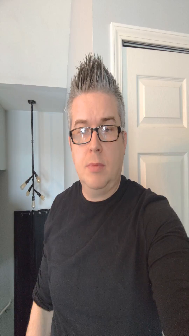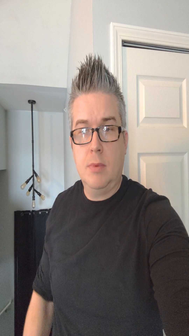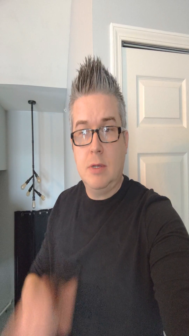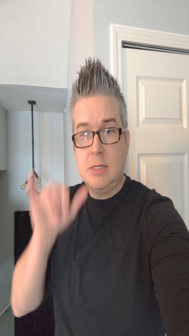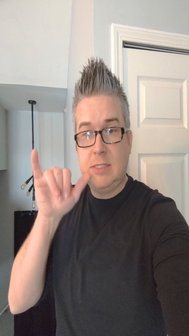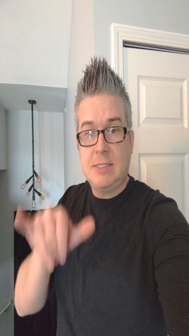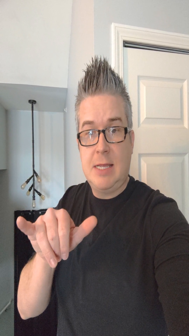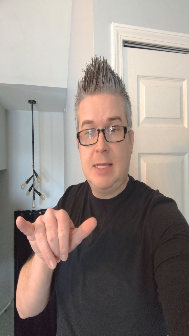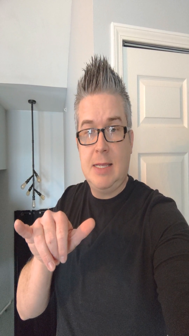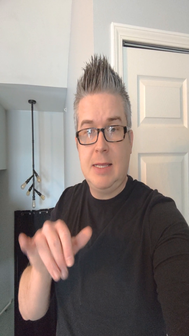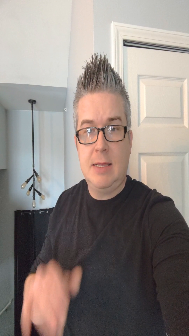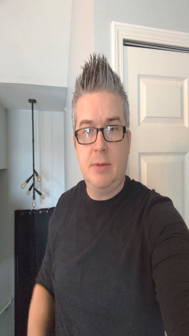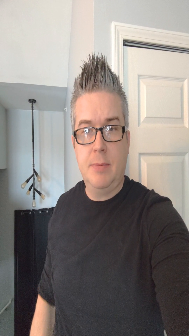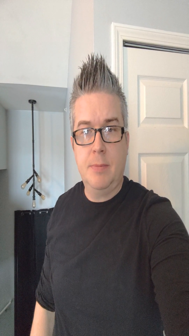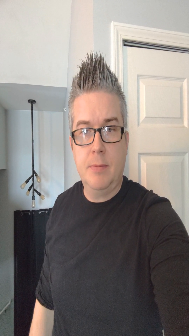stay